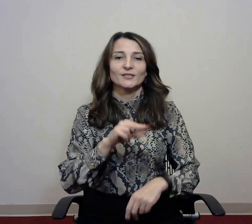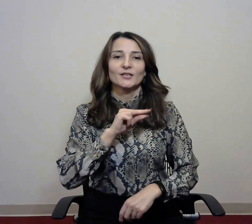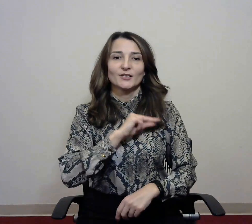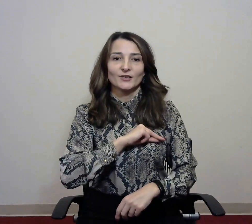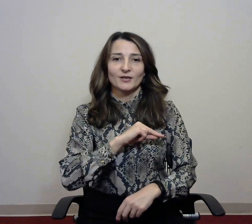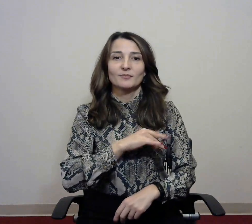iş